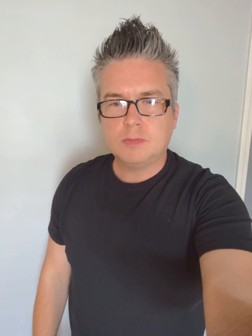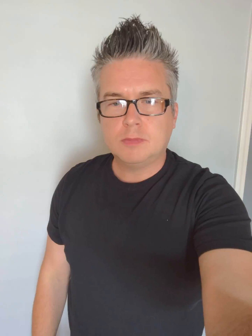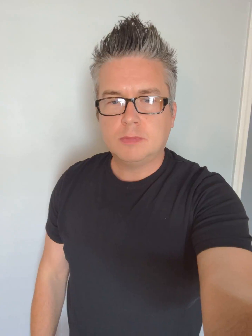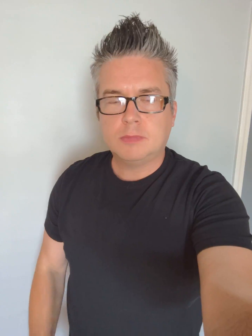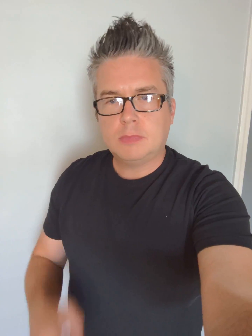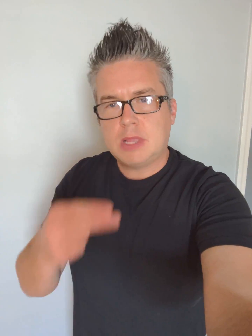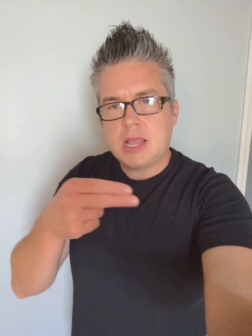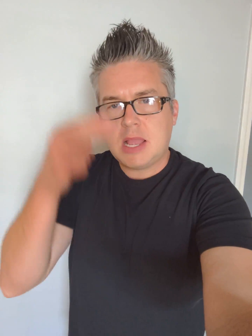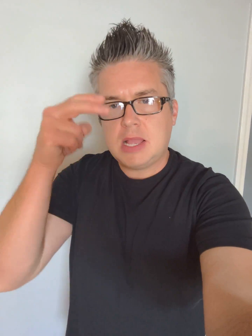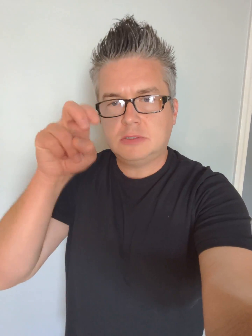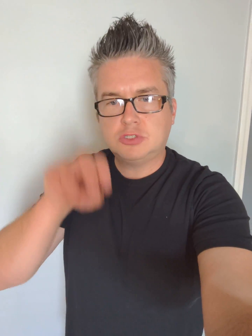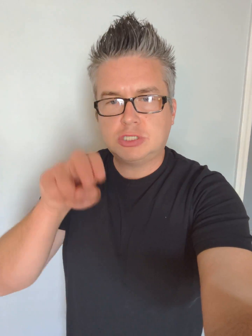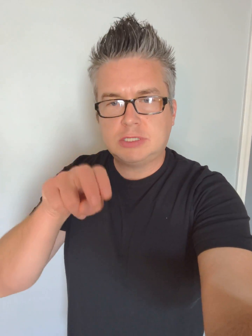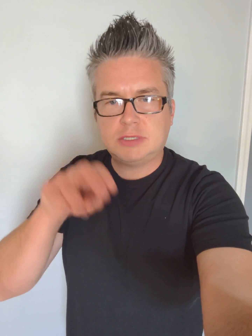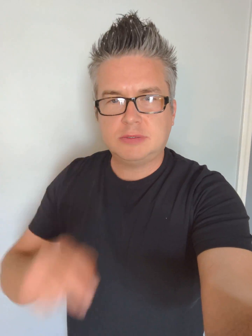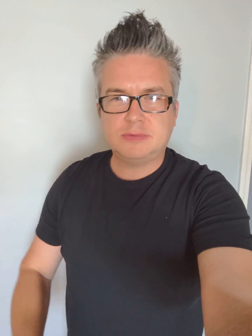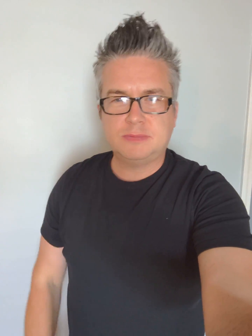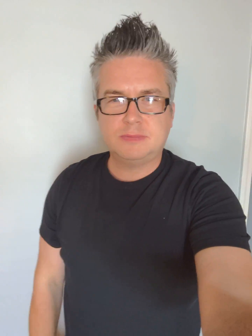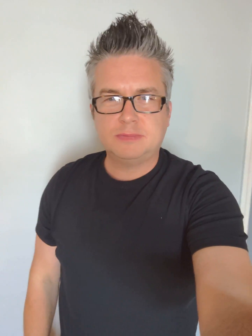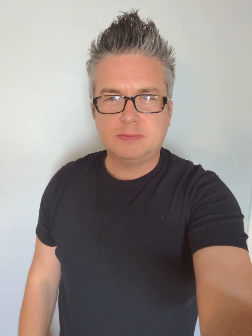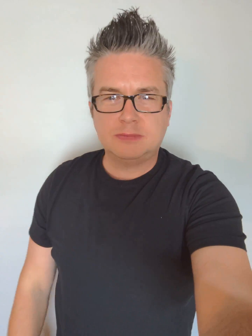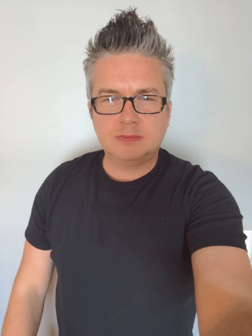high chair